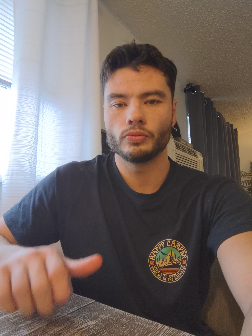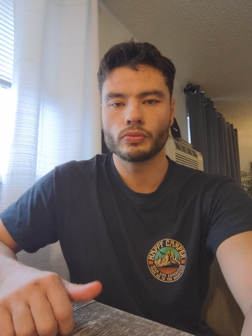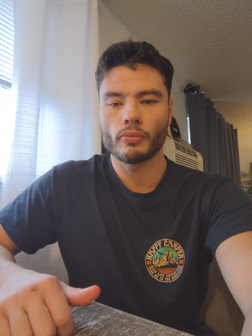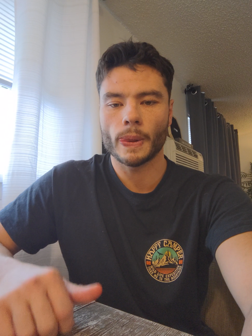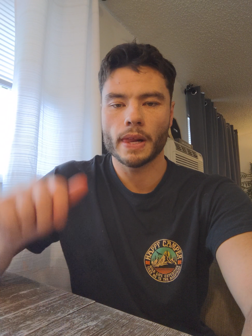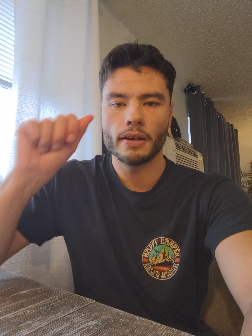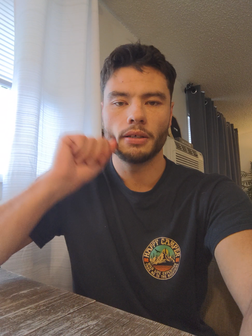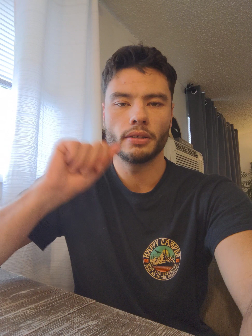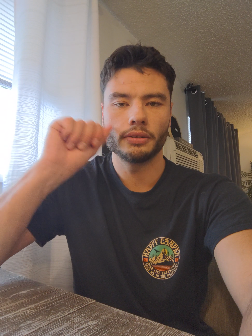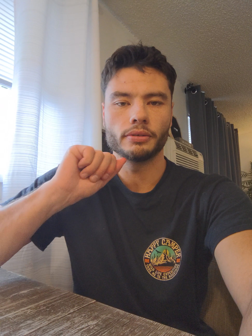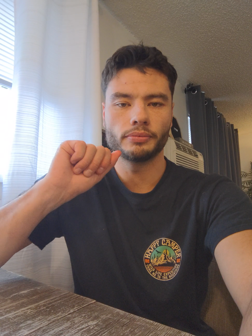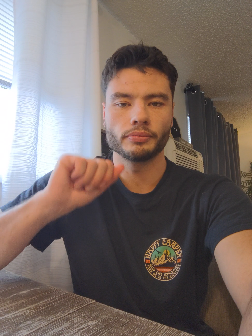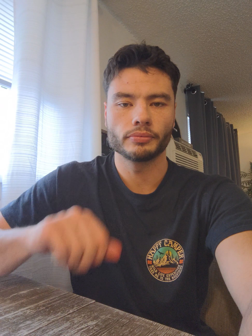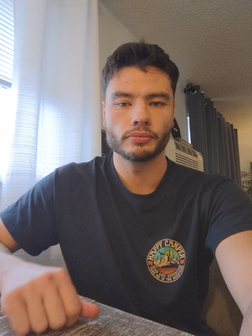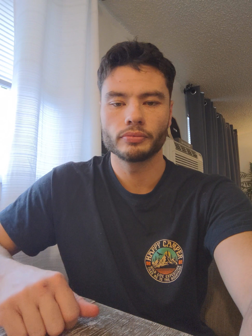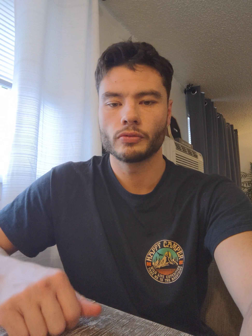aunt